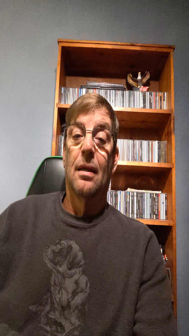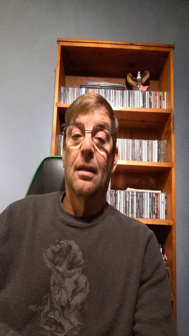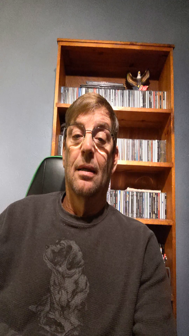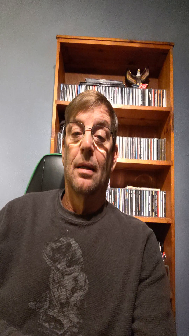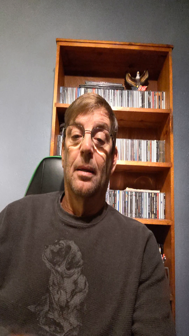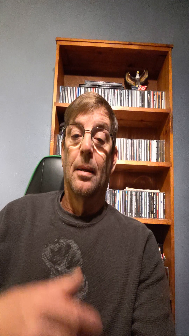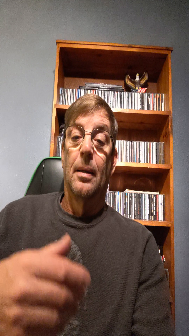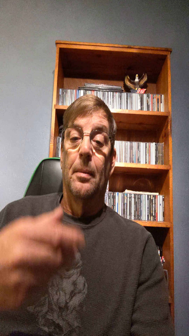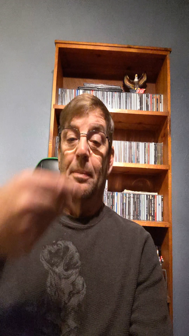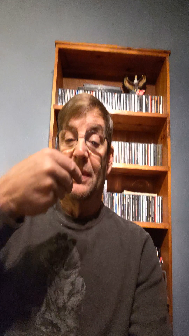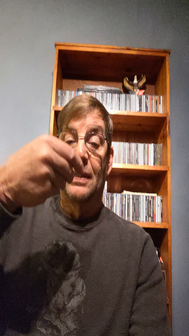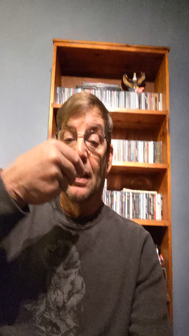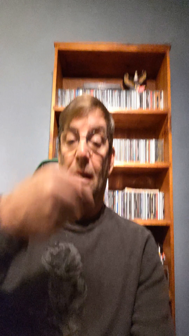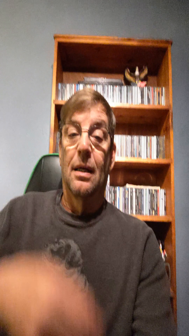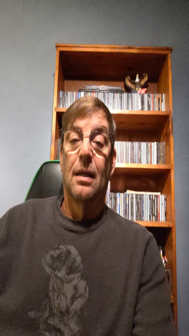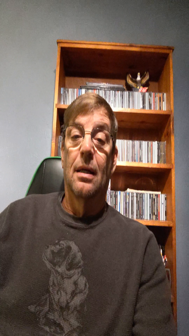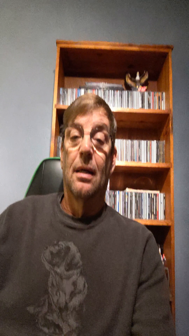pizza